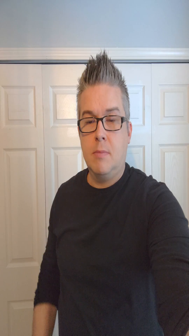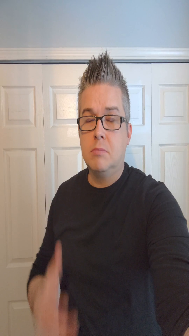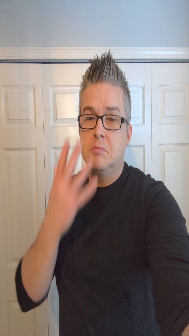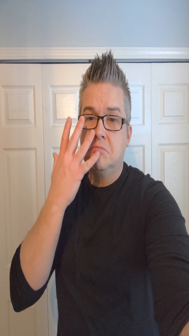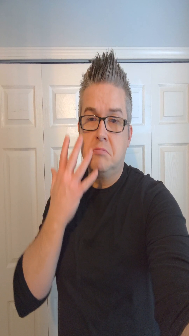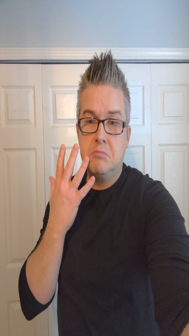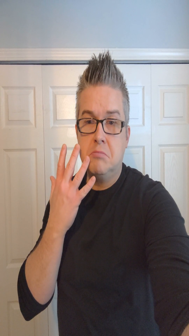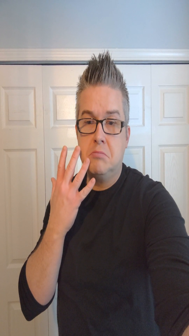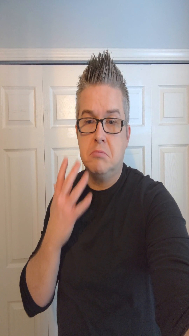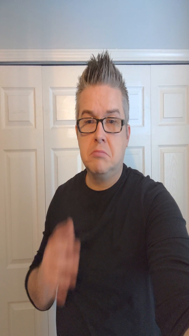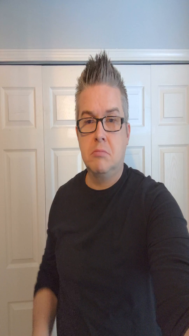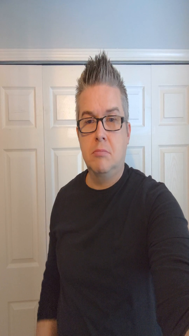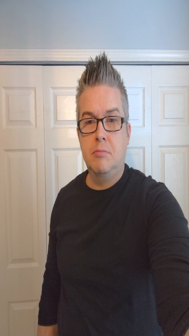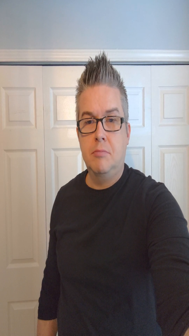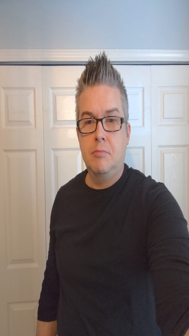sad